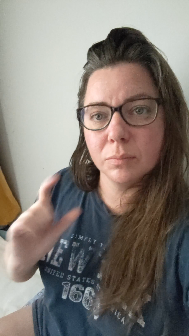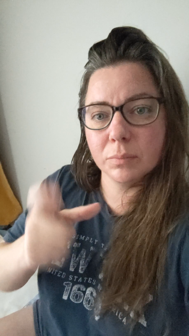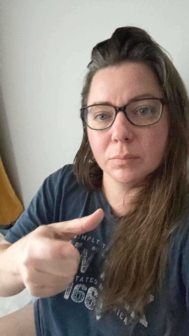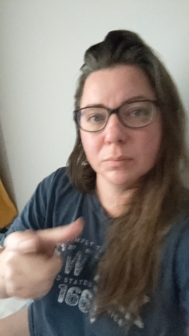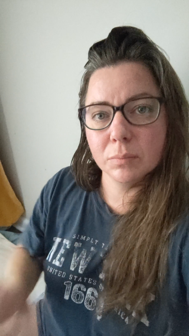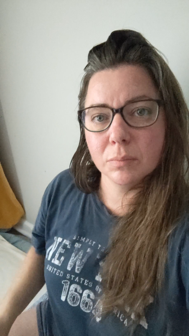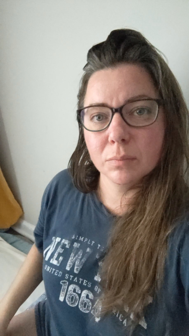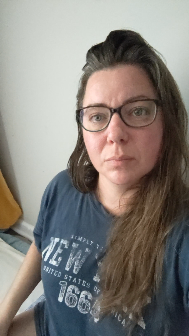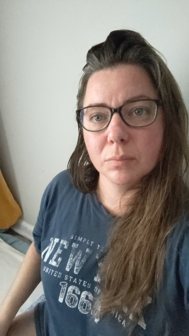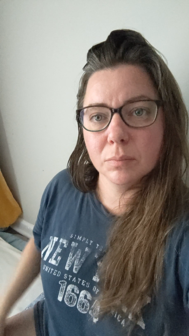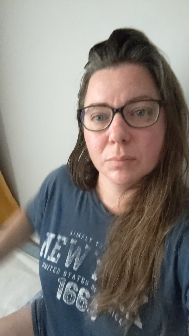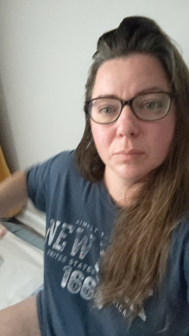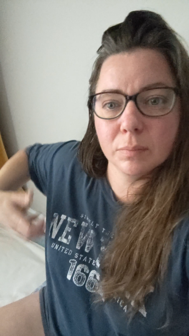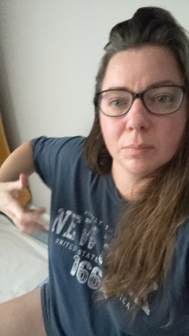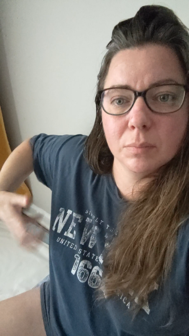monkey